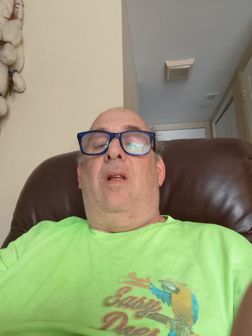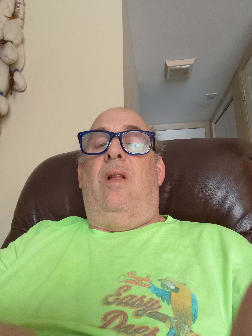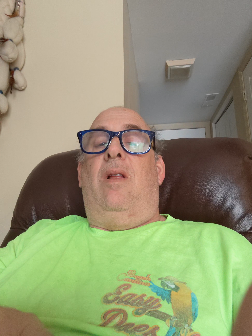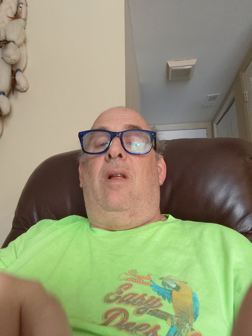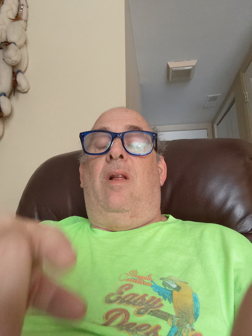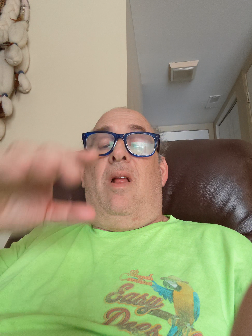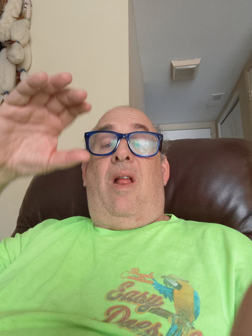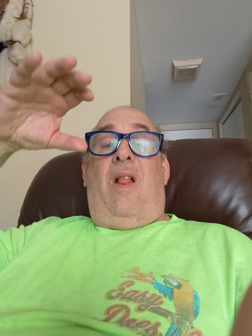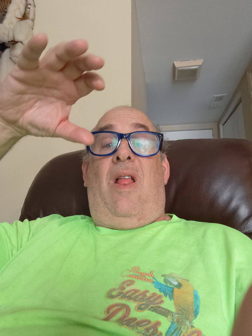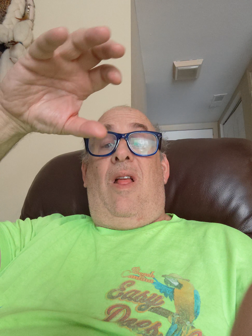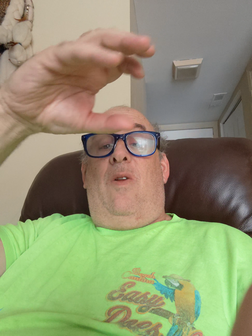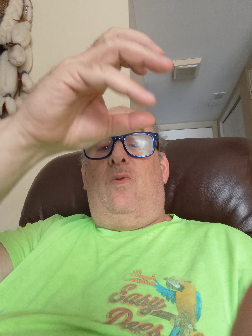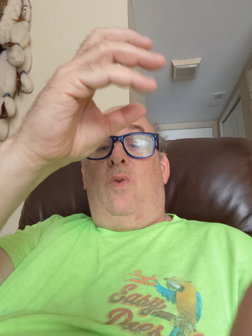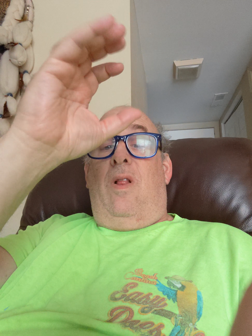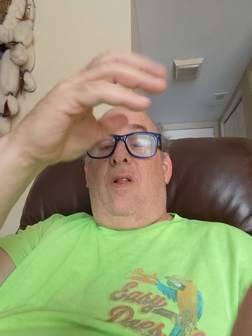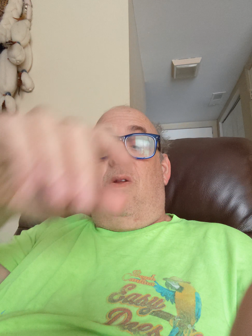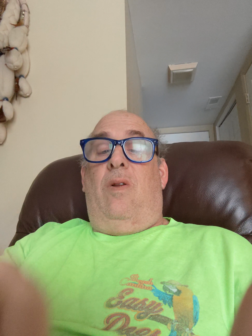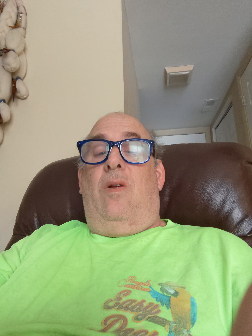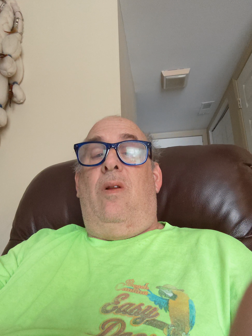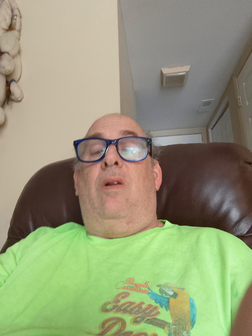cloud